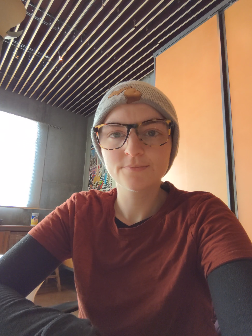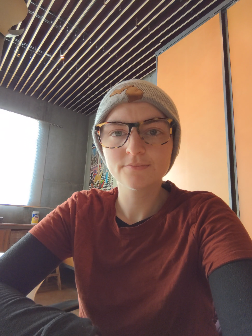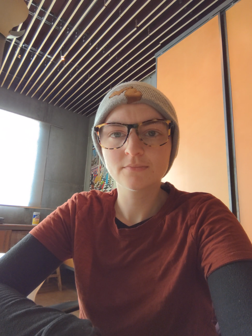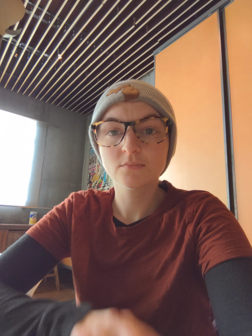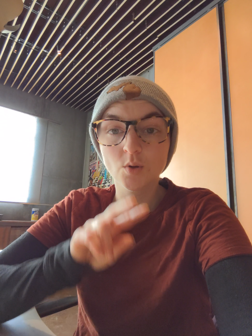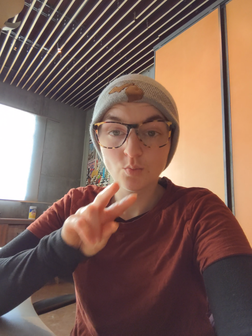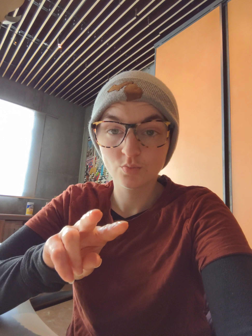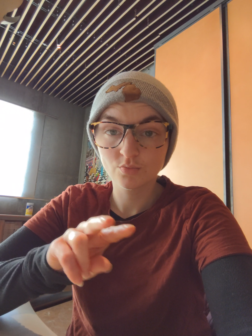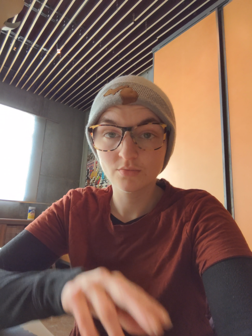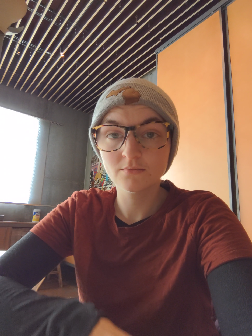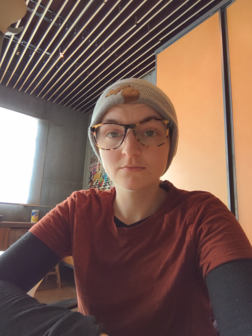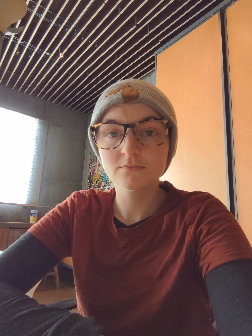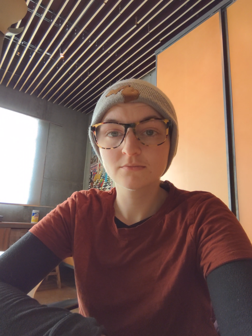look